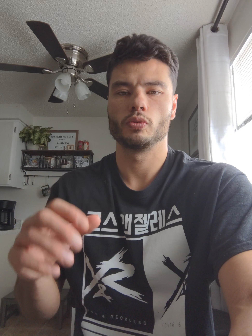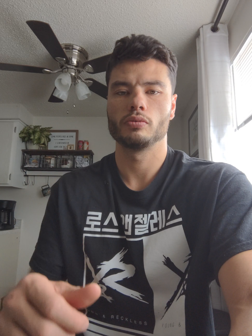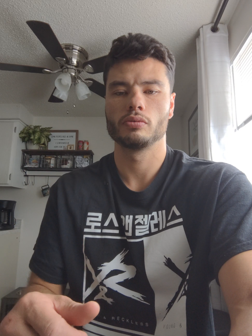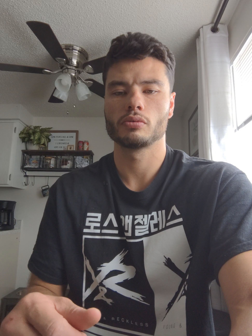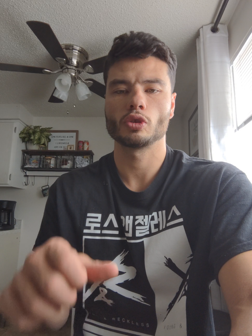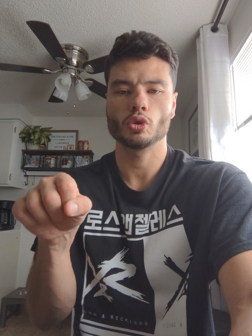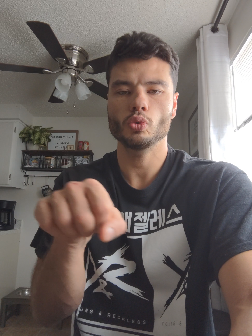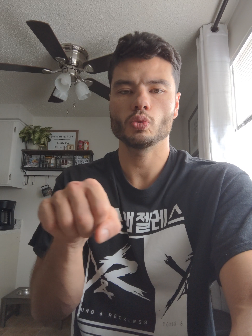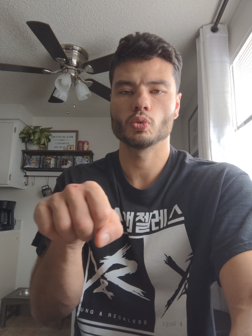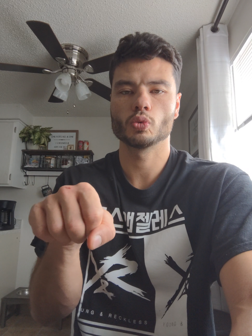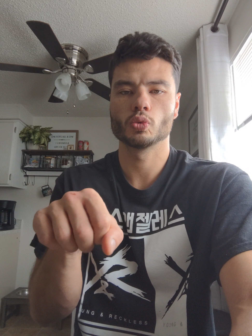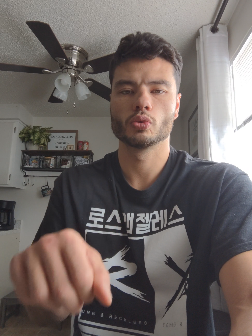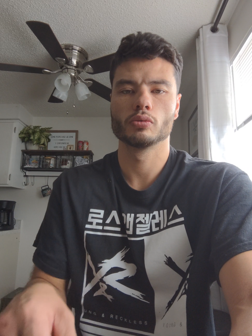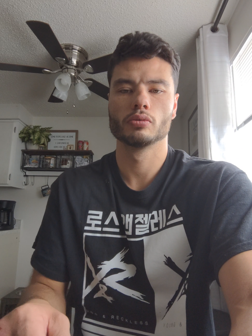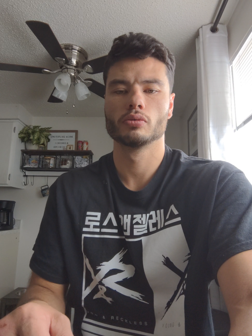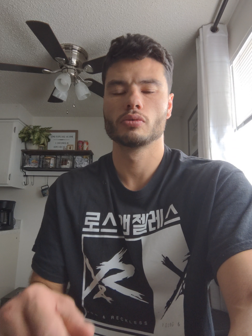shoe